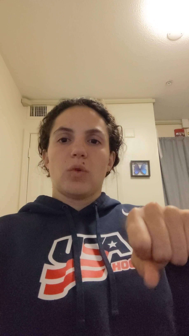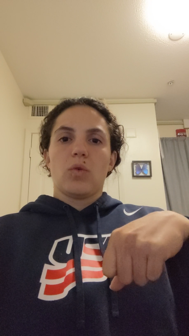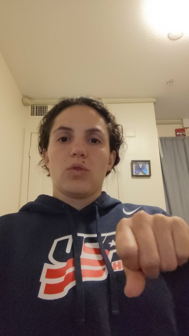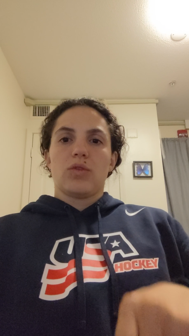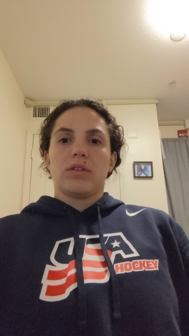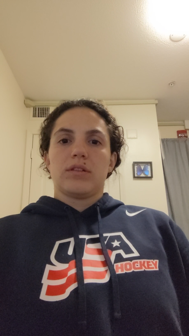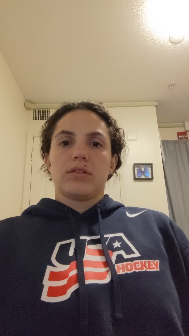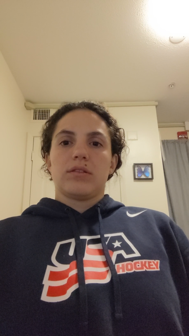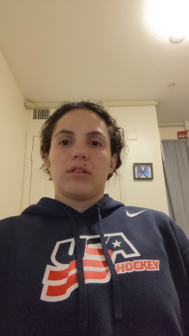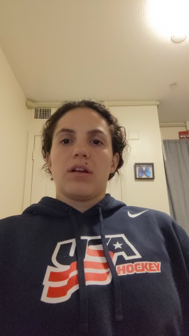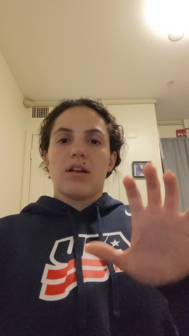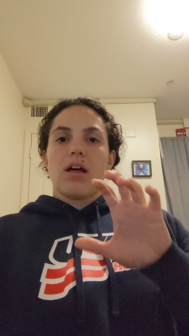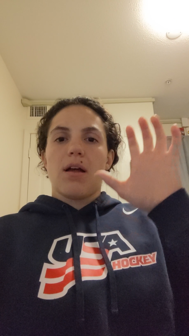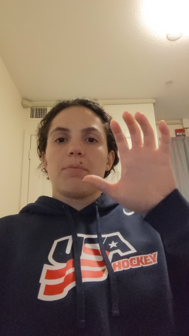climb